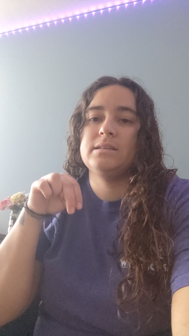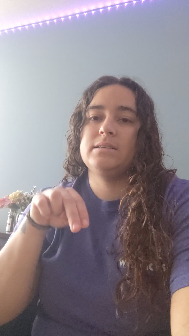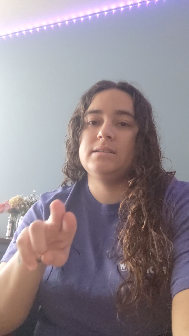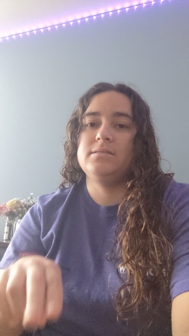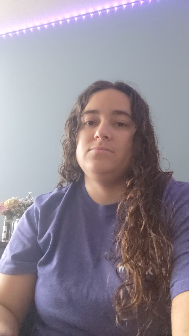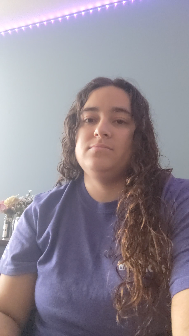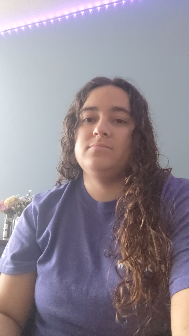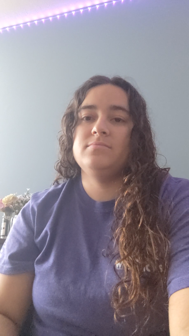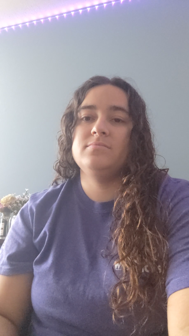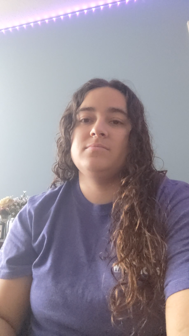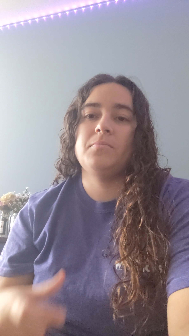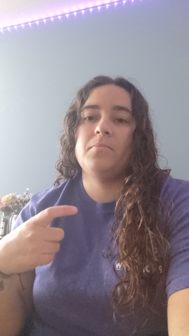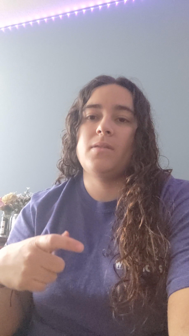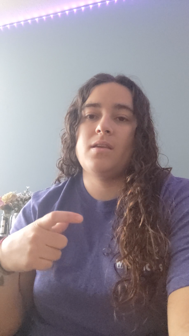plate